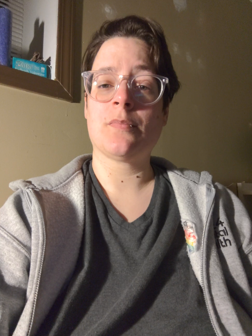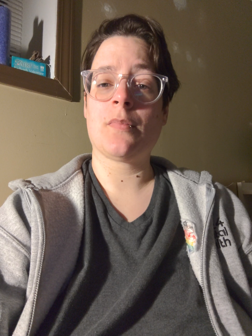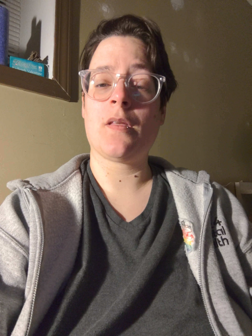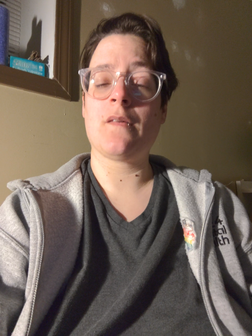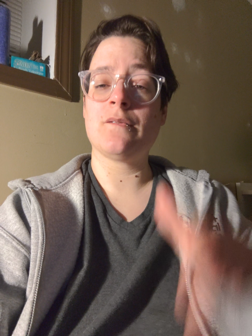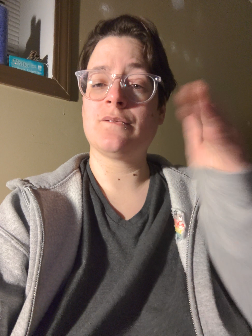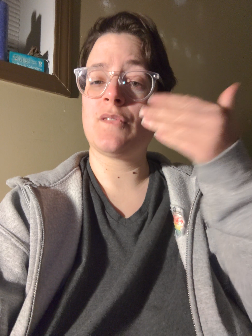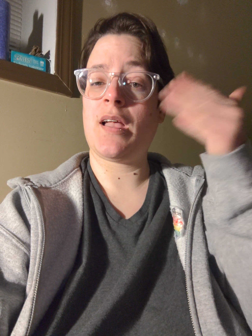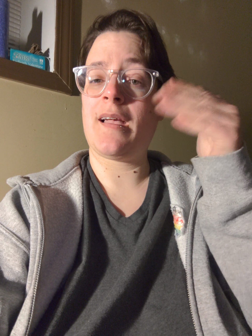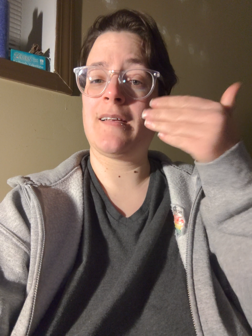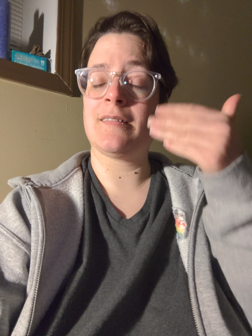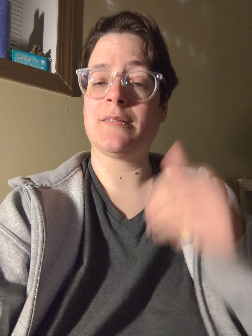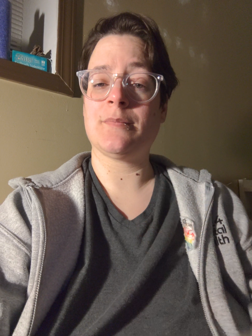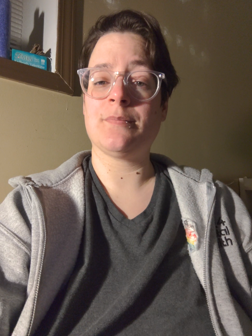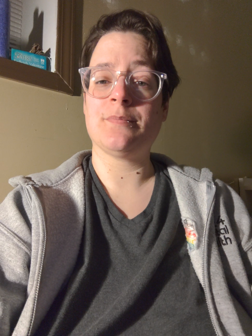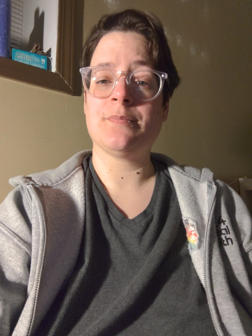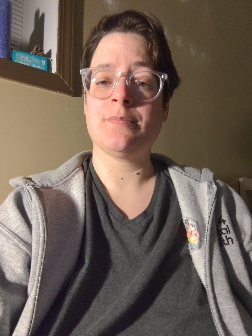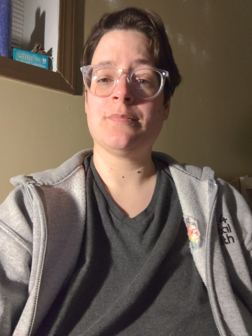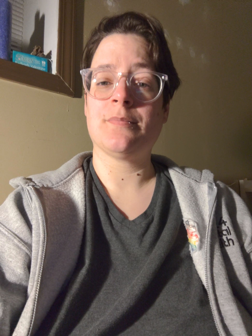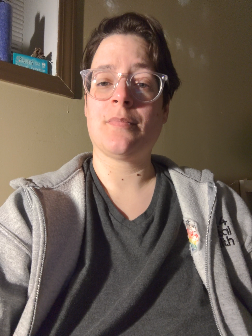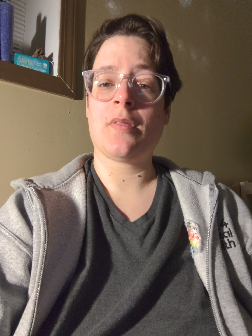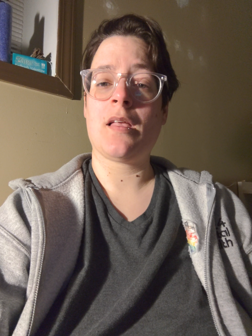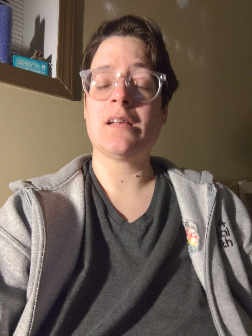flag